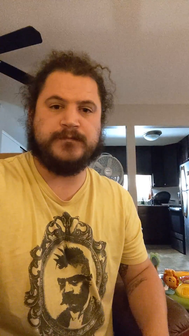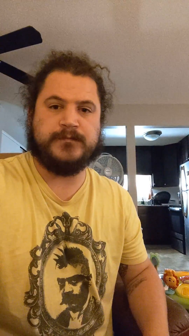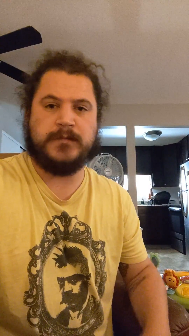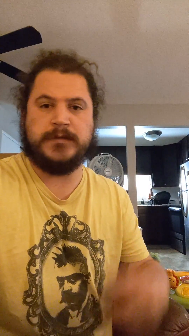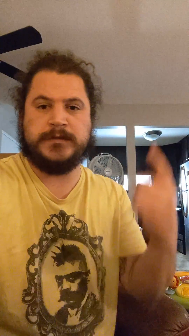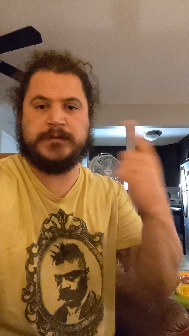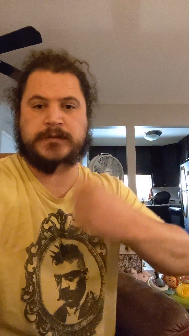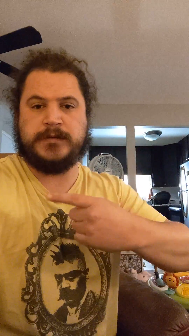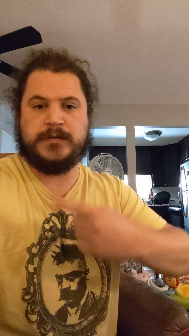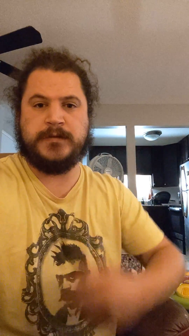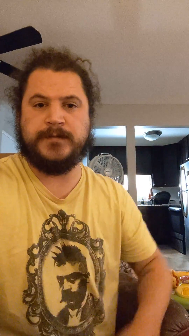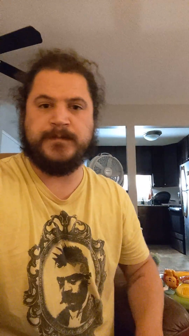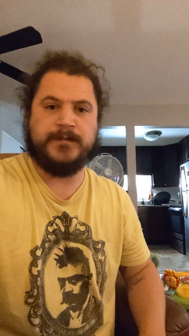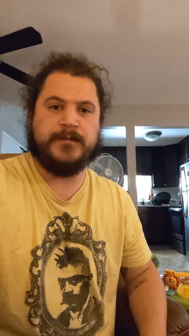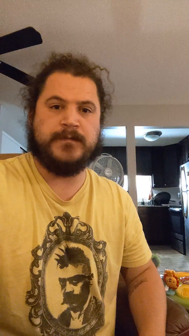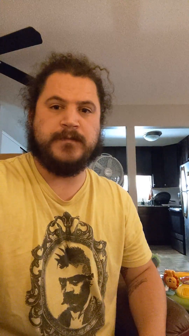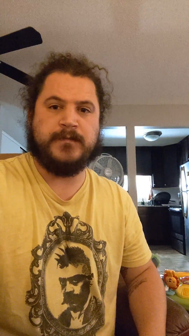day